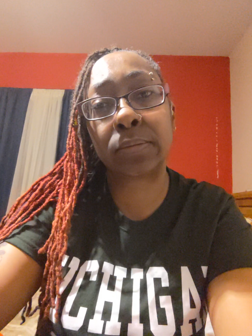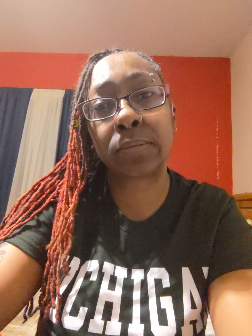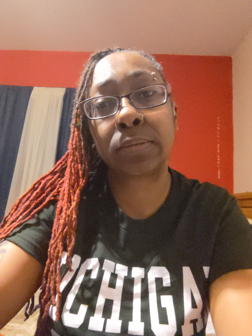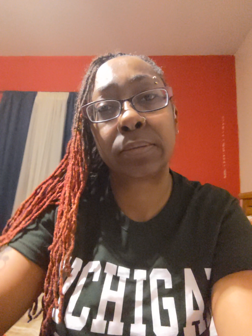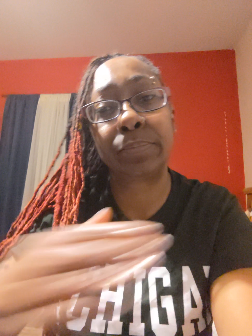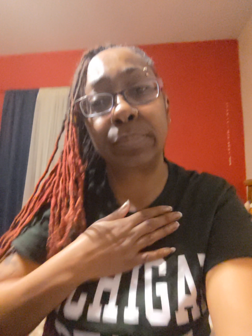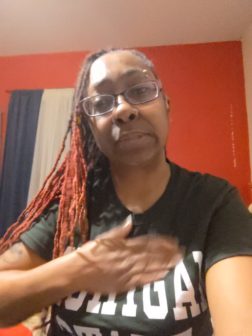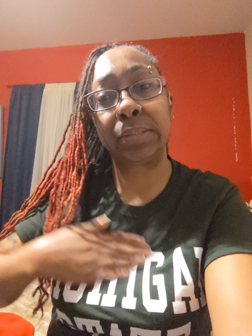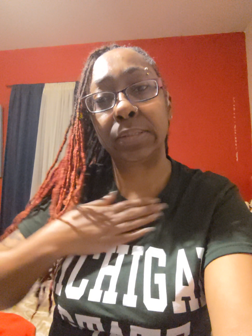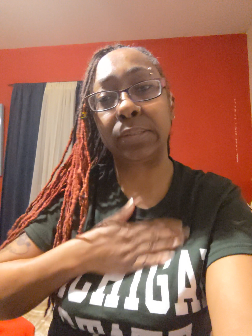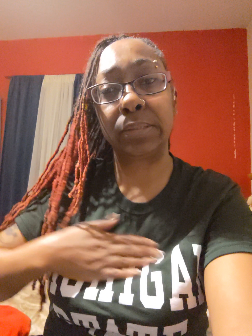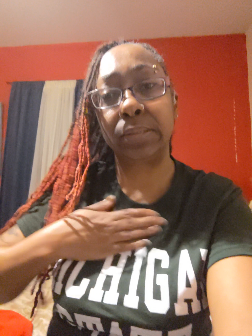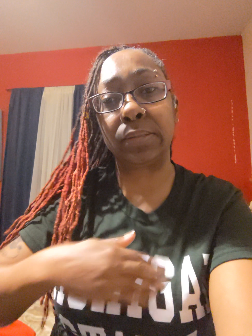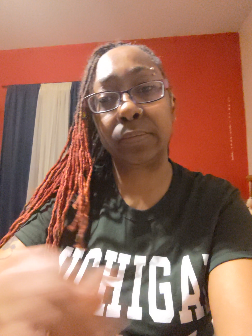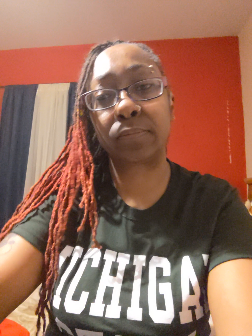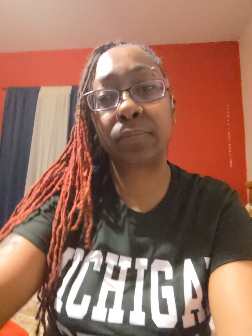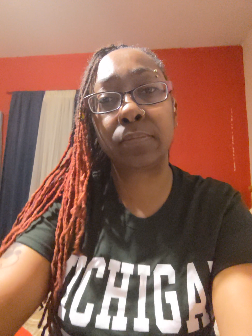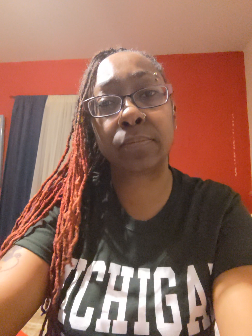please